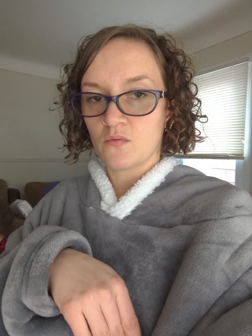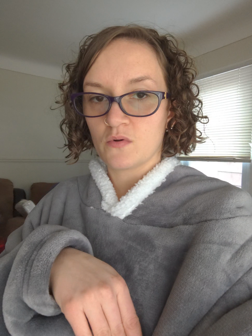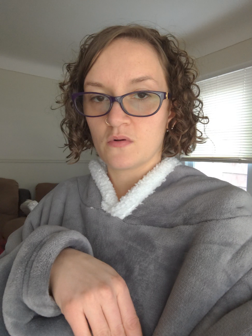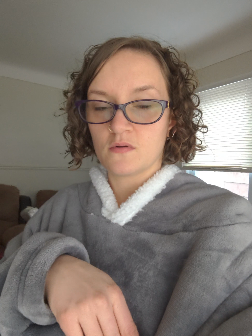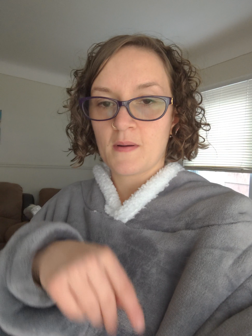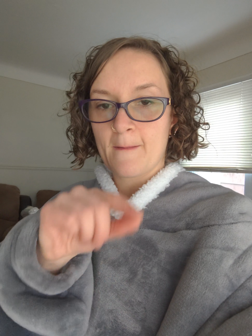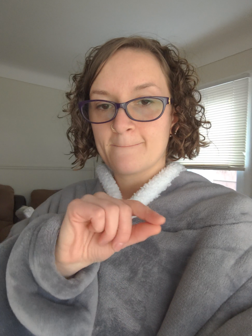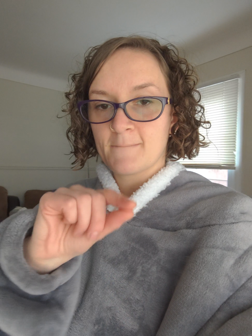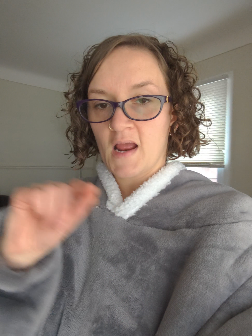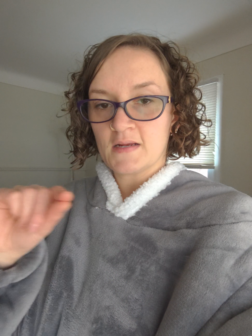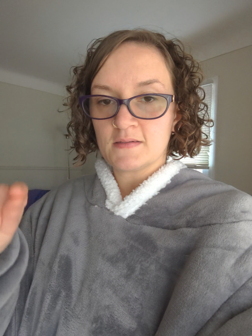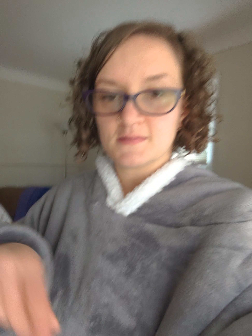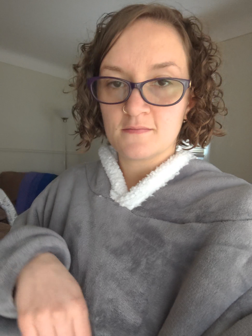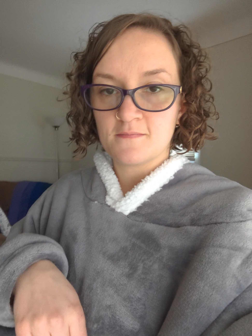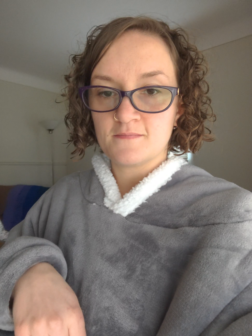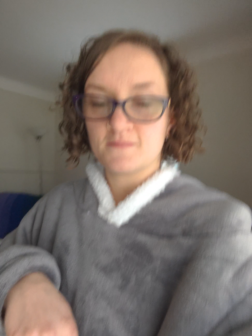pen